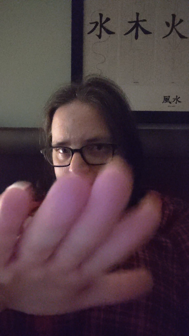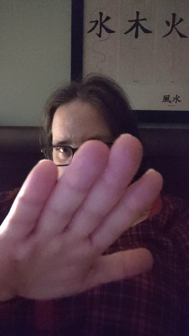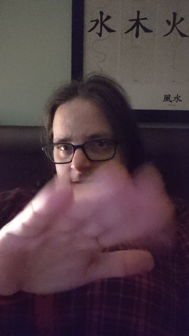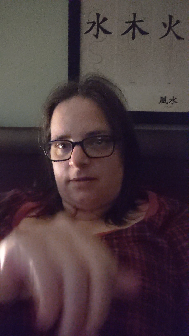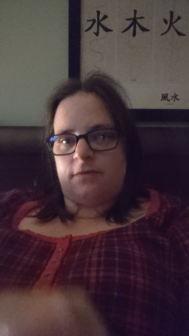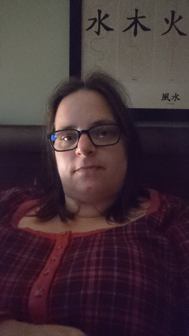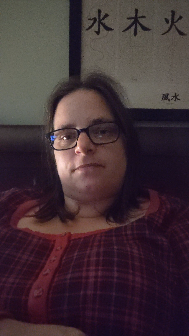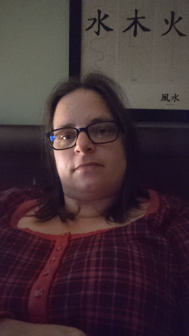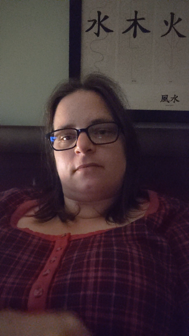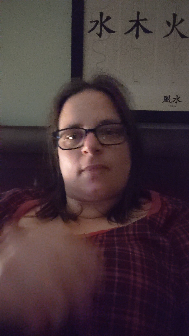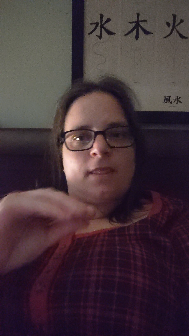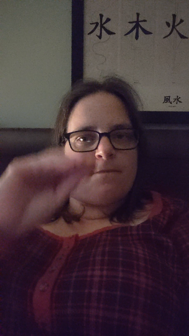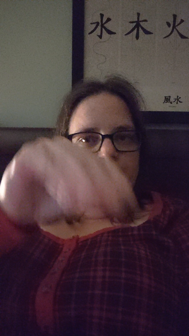put